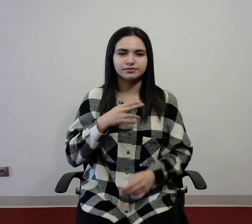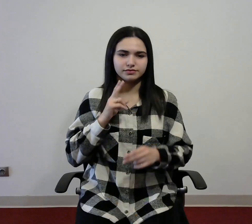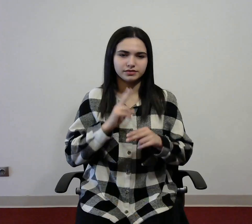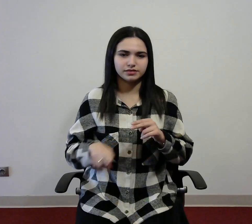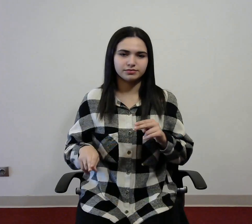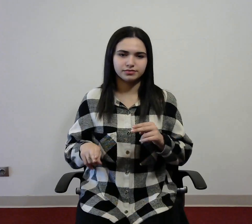itmiş